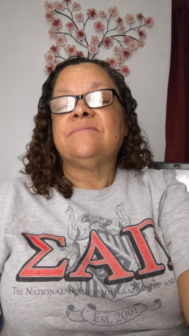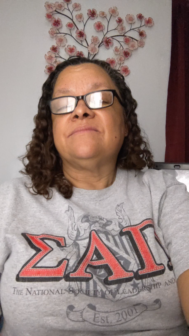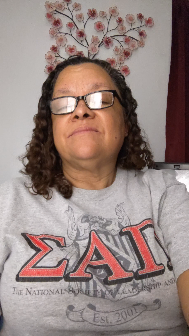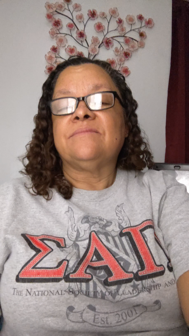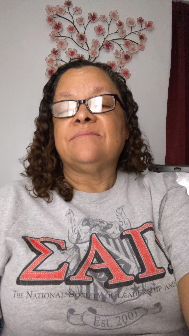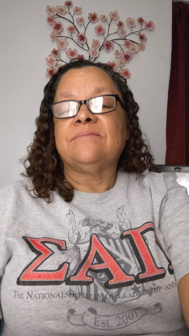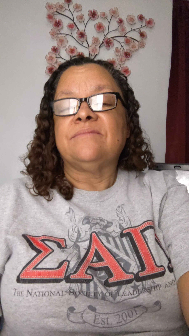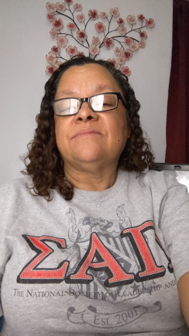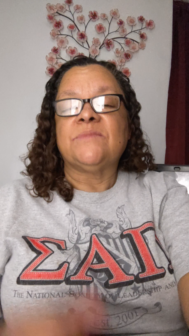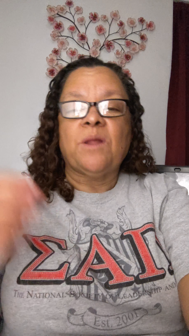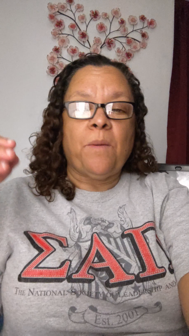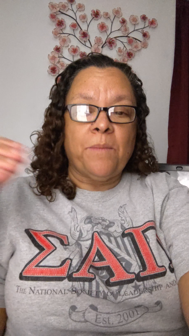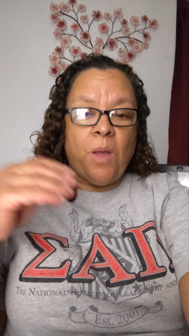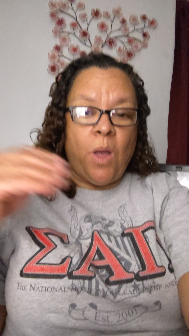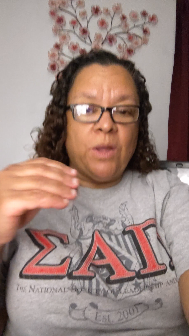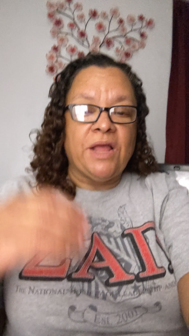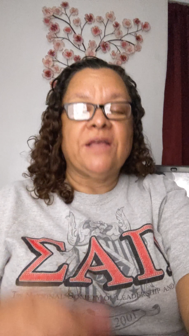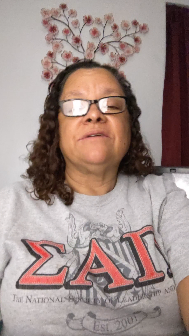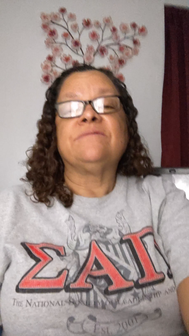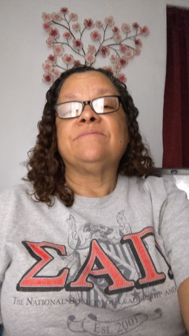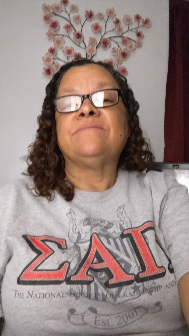more